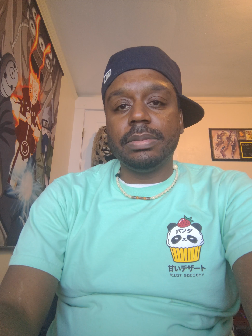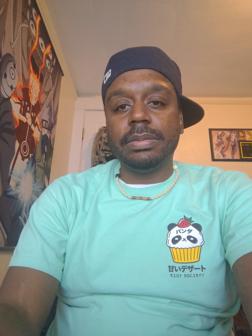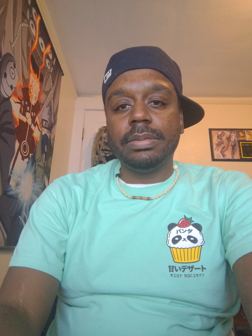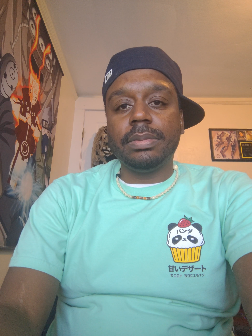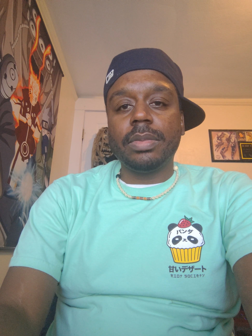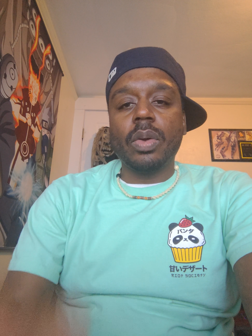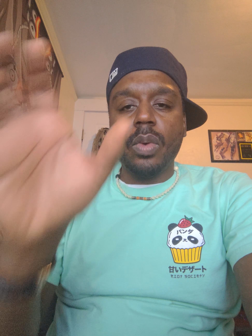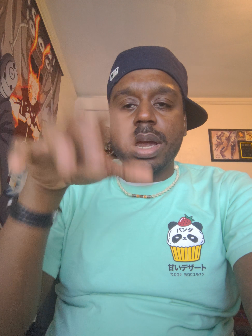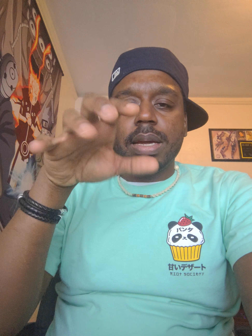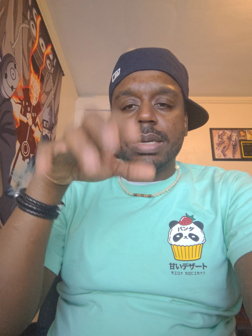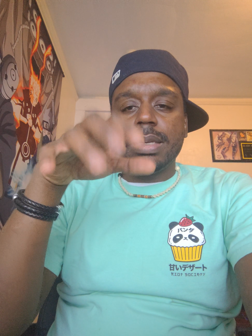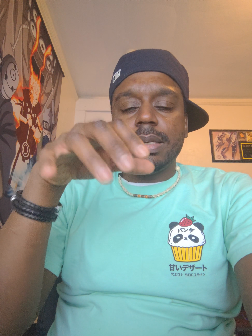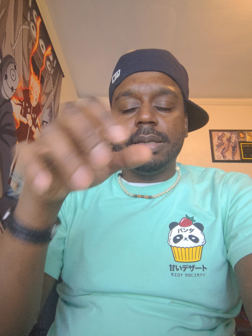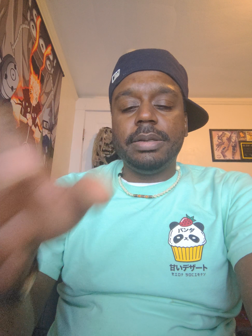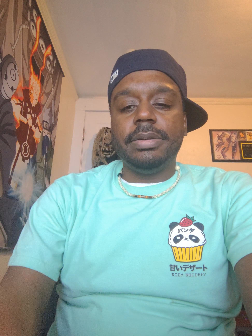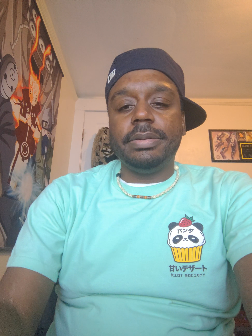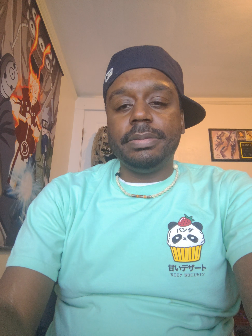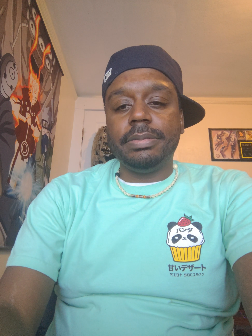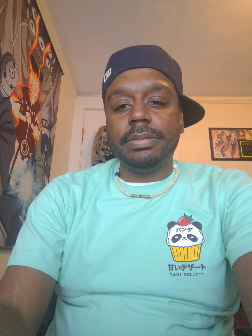rain